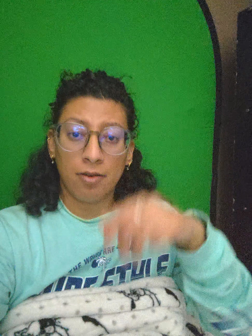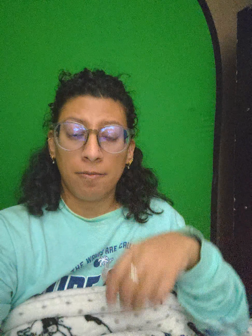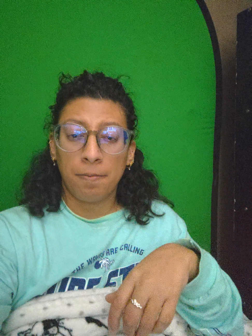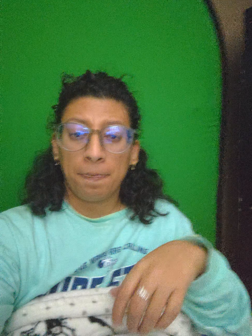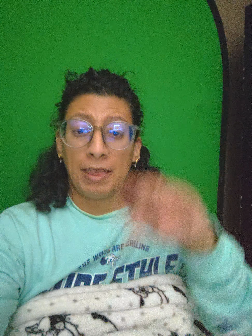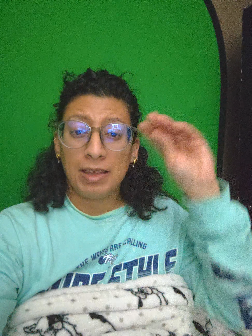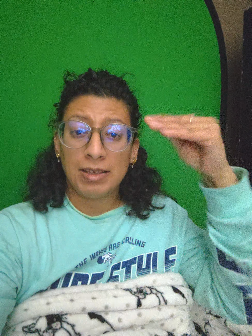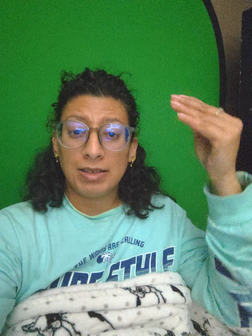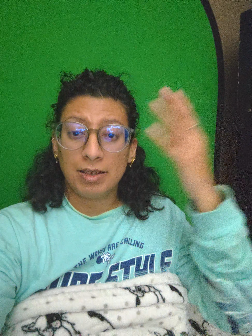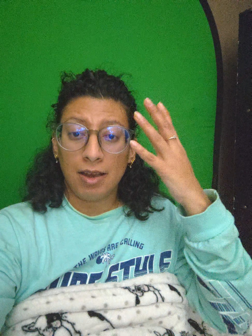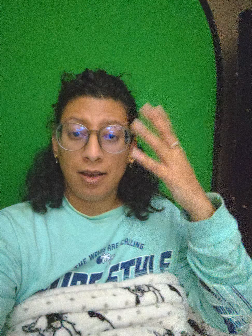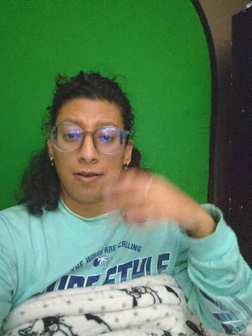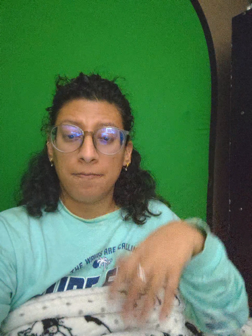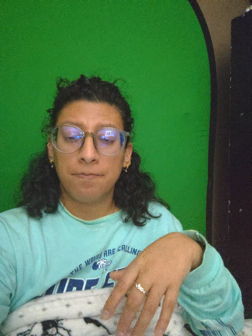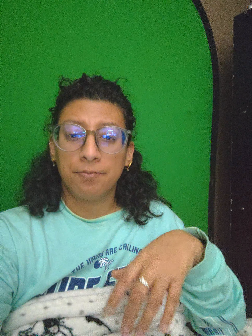sun